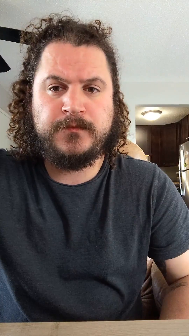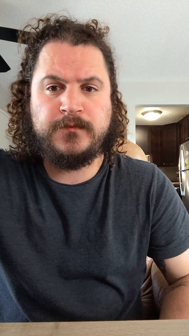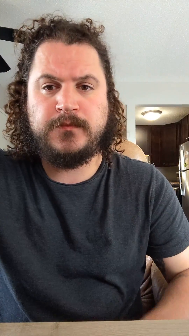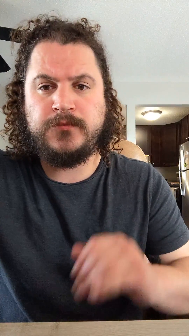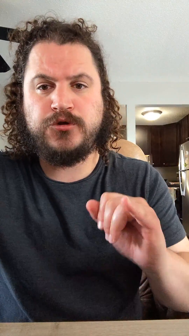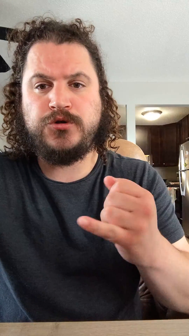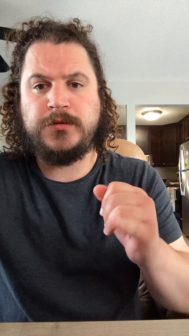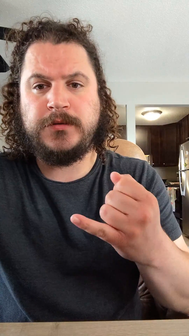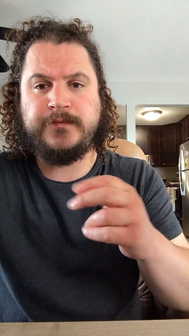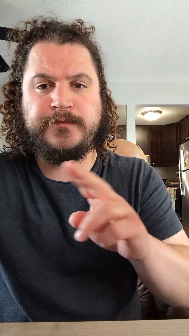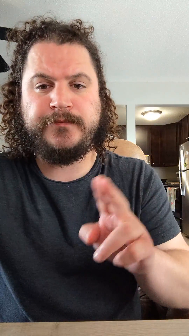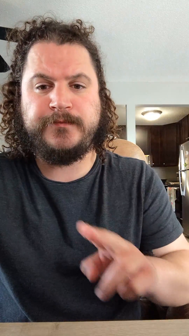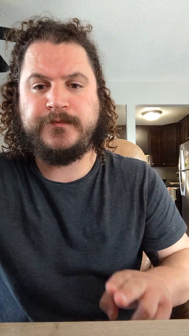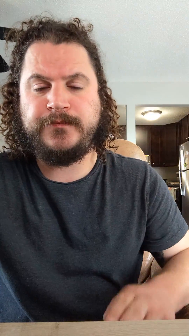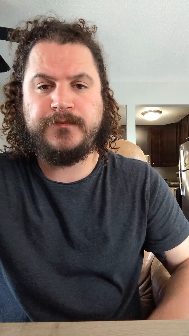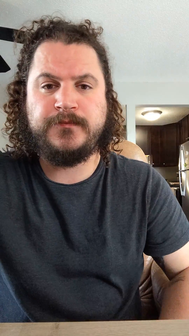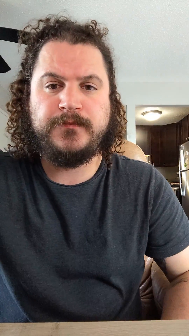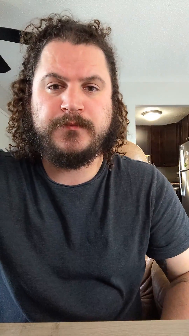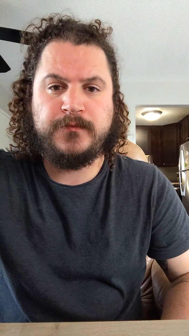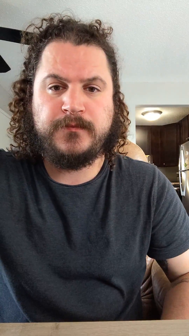jelly